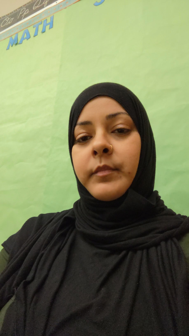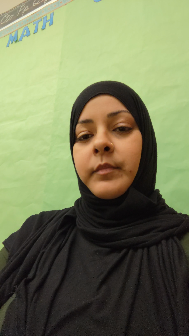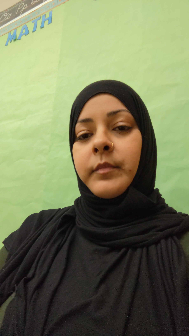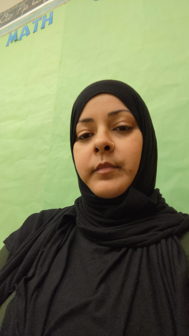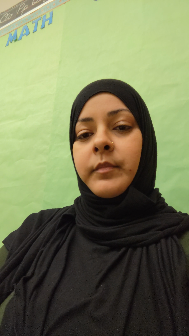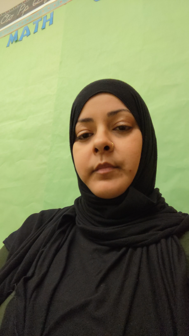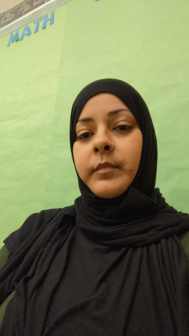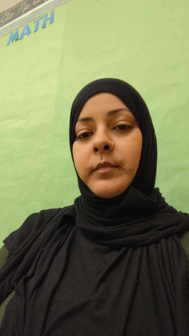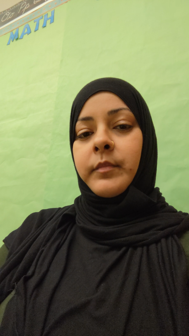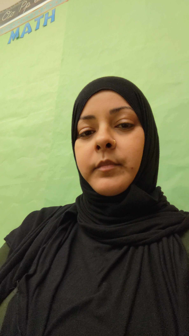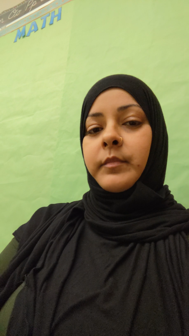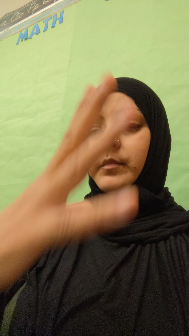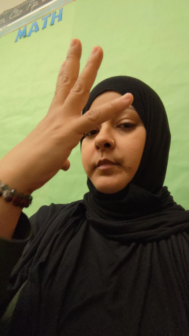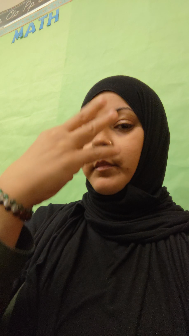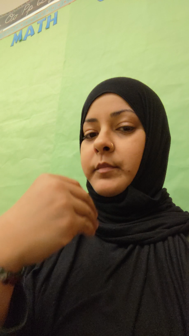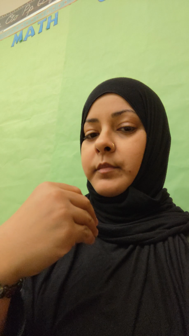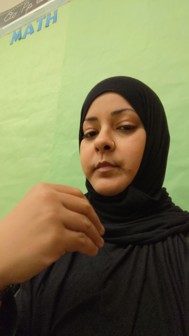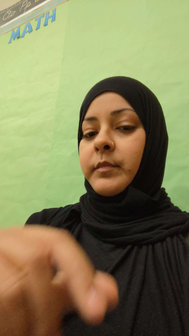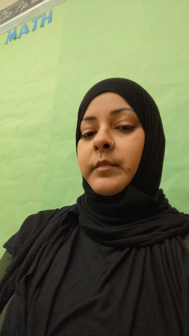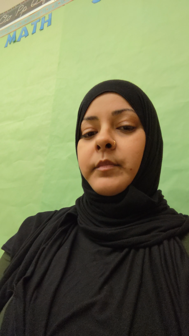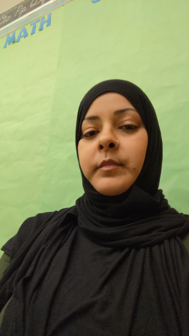asleep